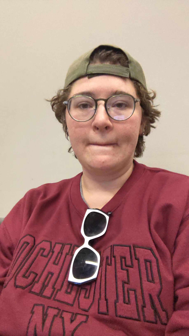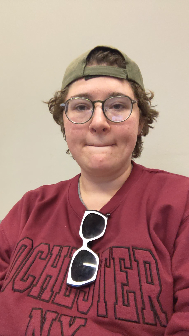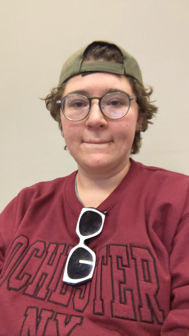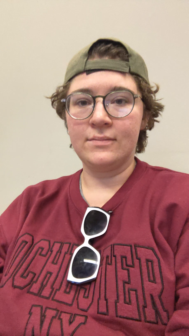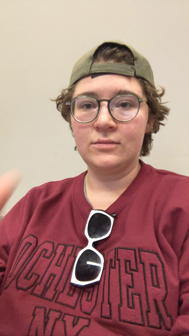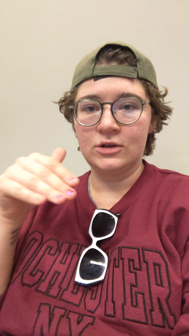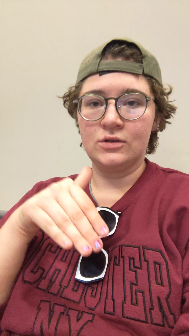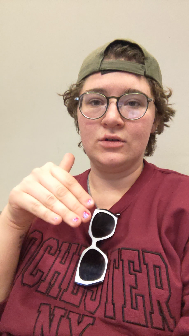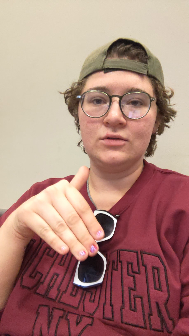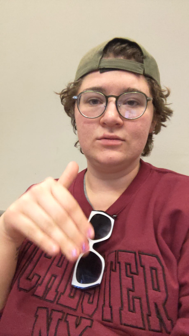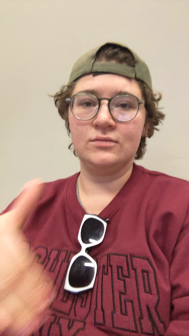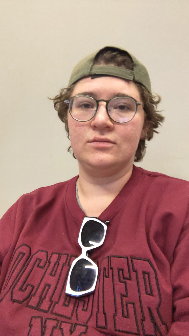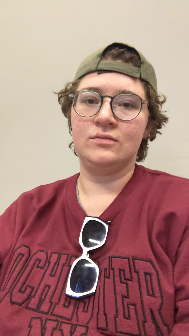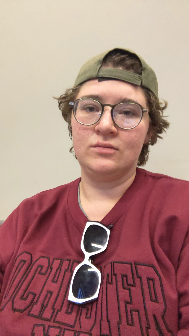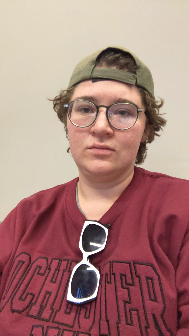doctor